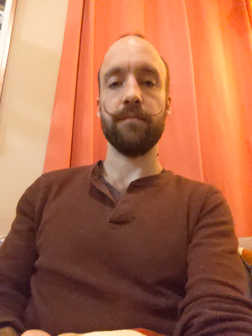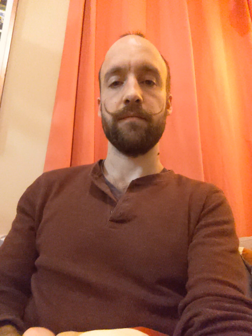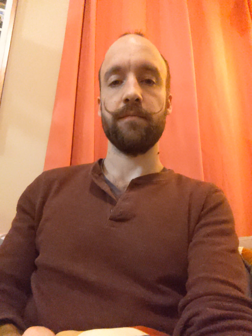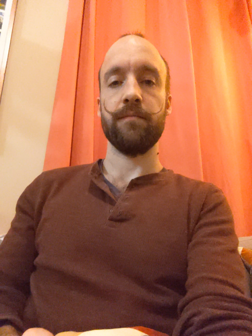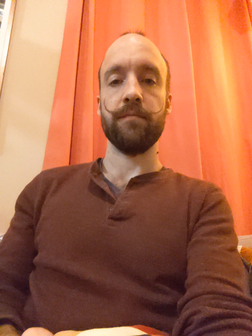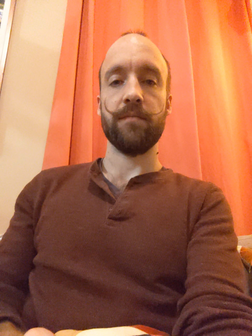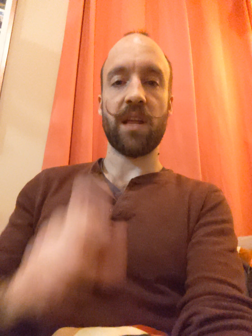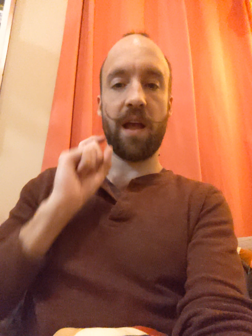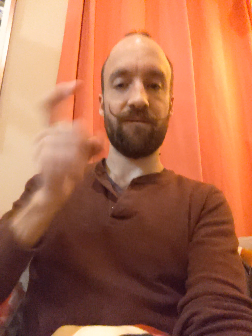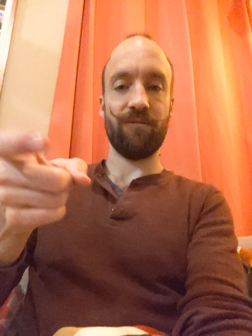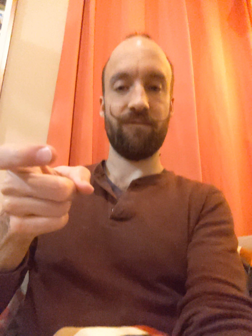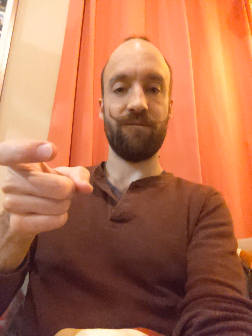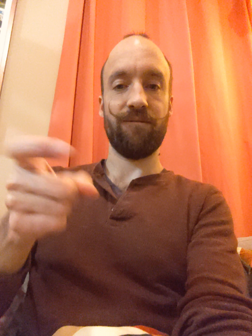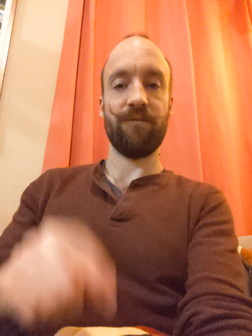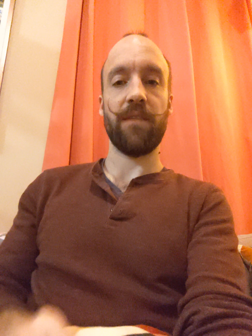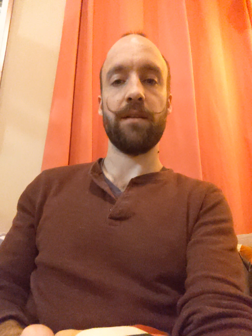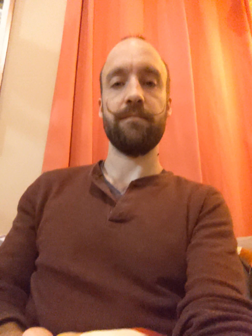gift